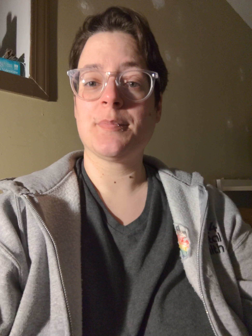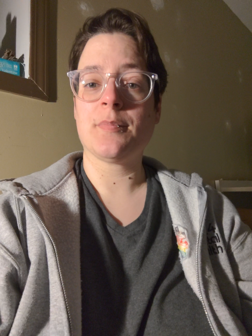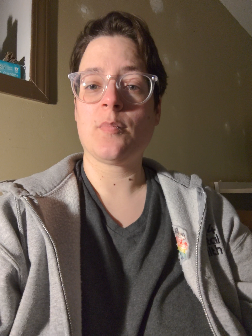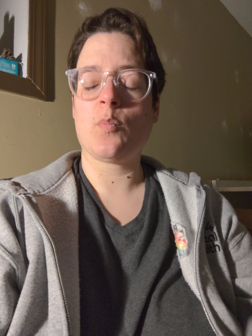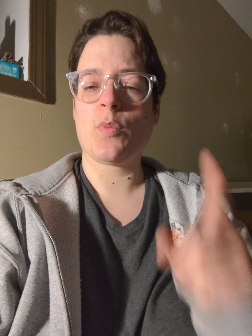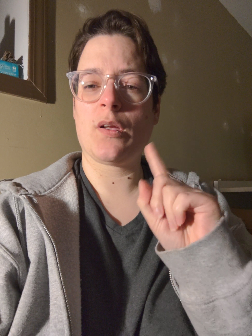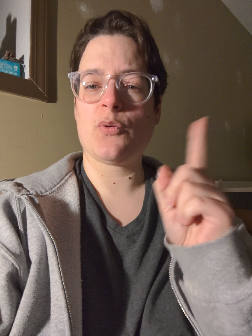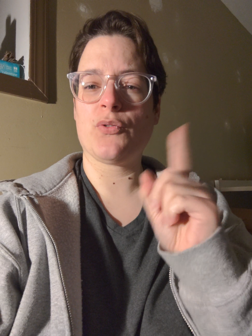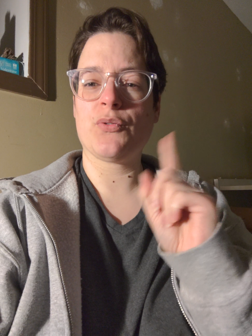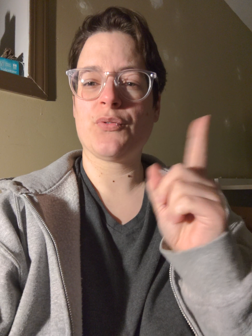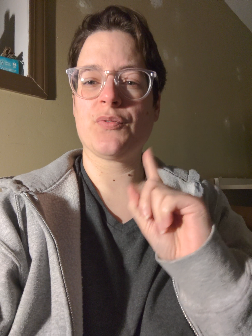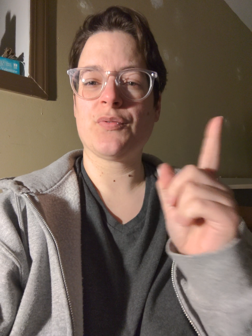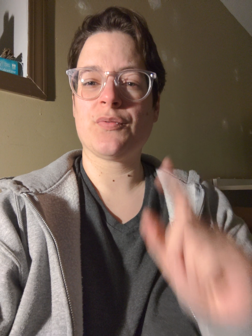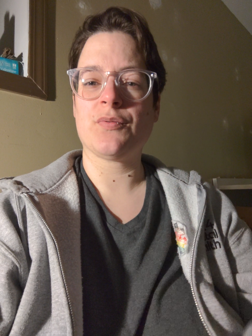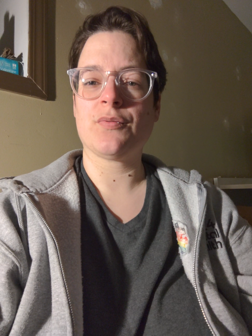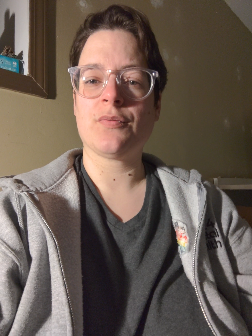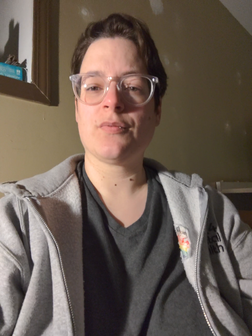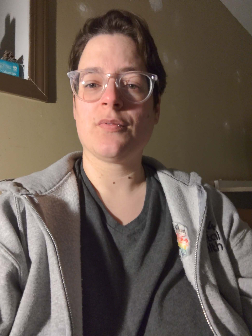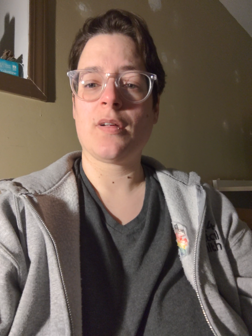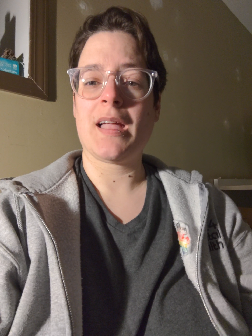where